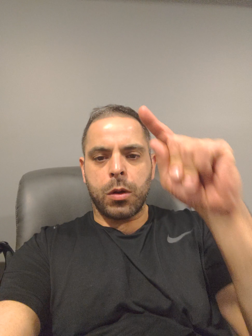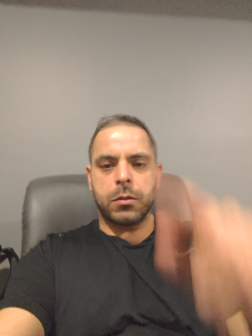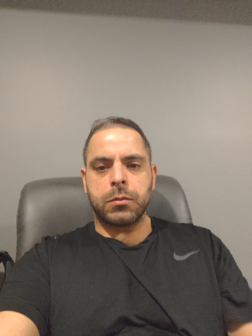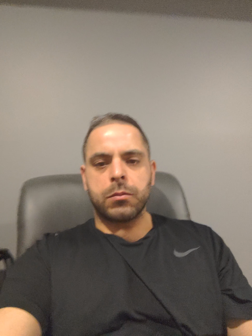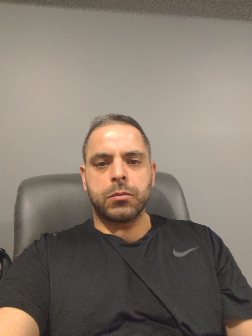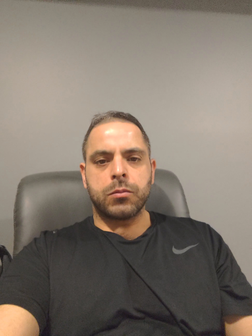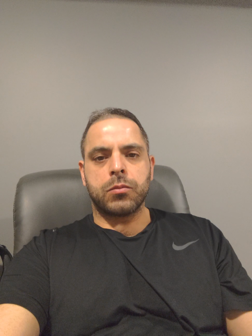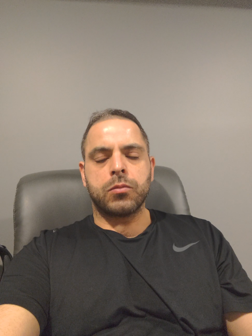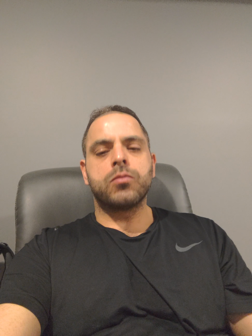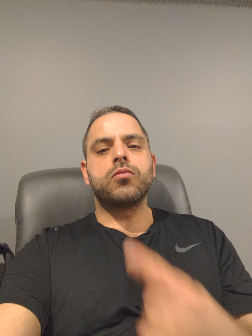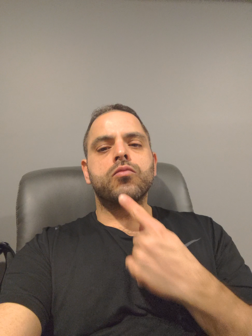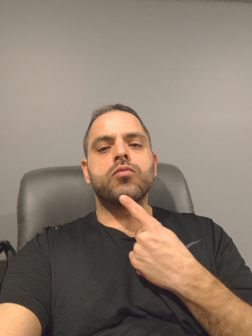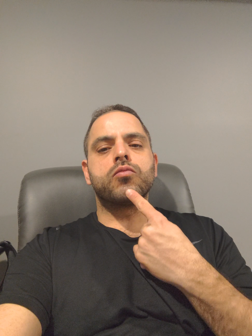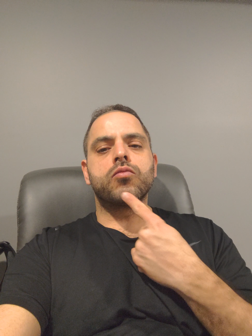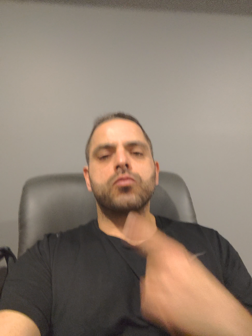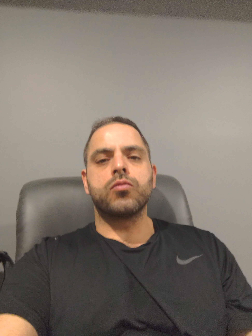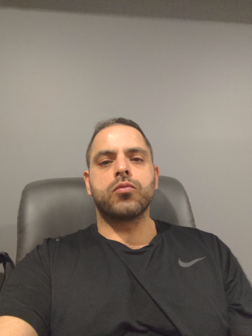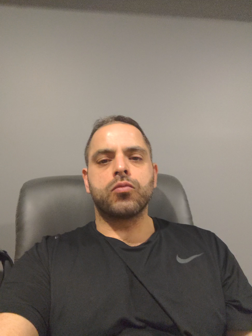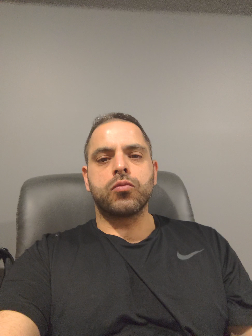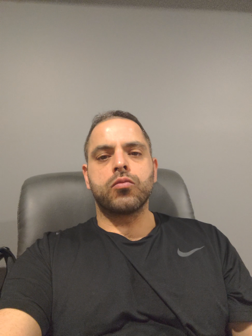chin